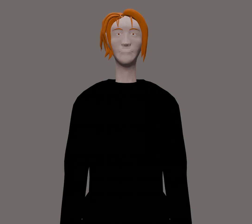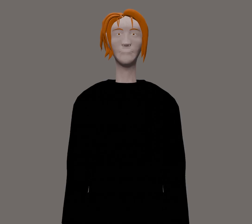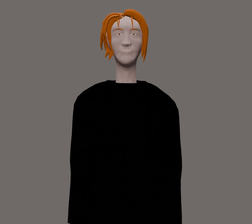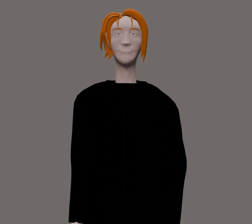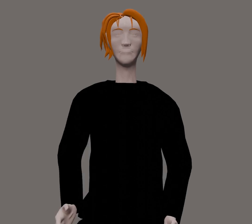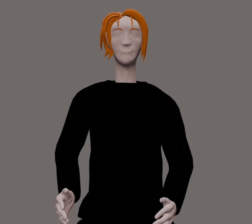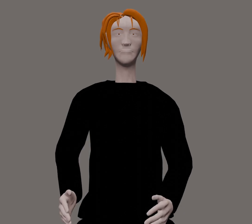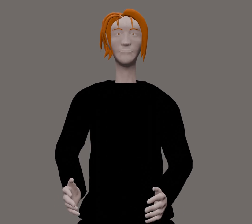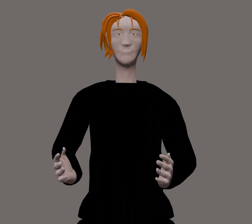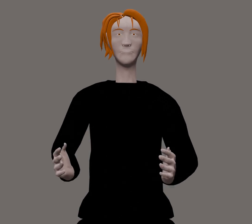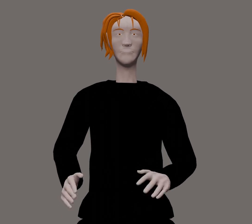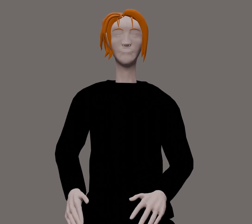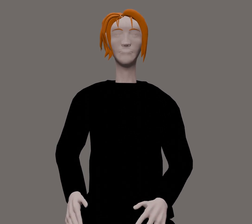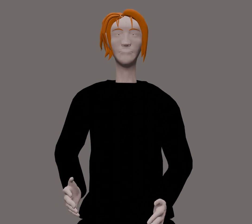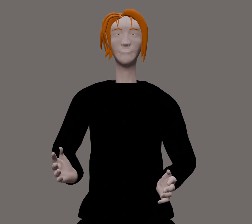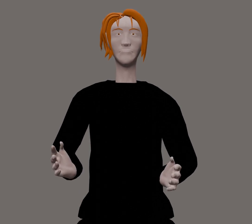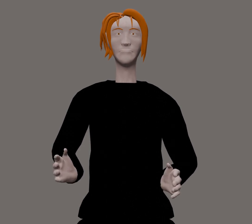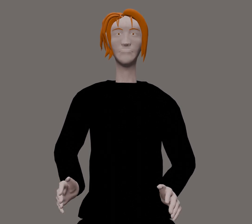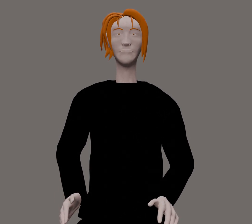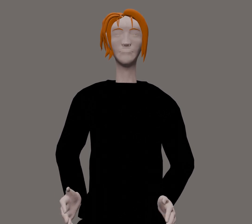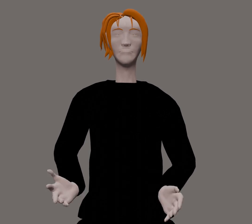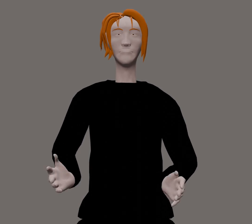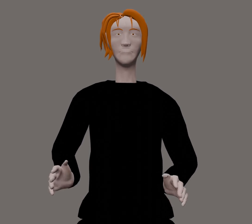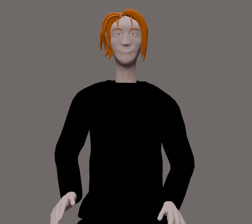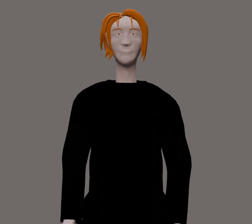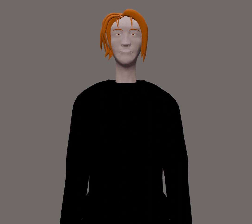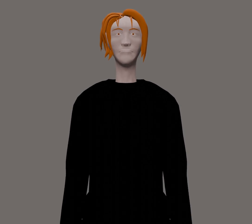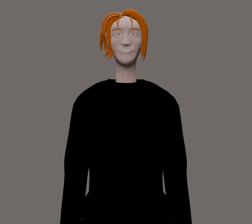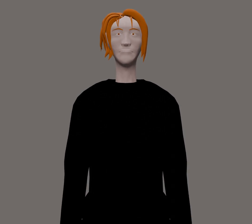Basketball